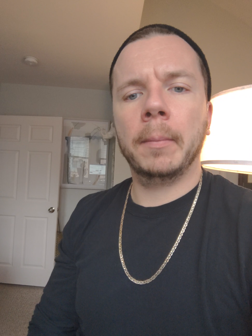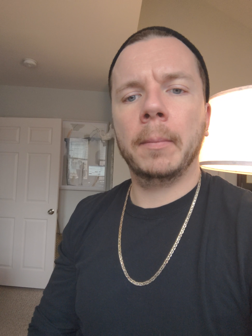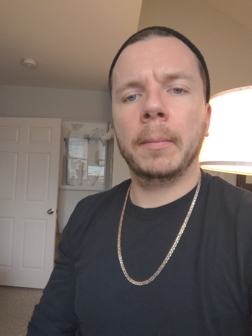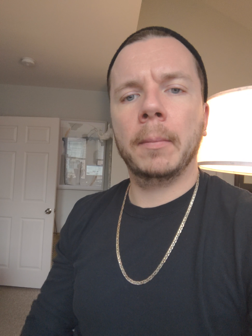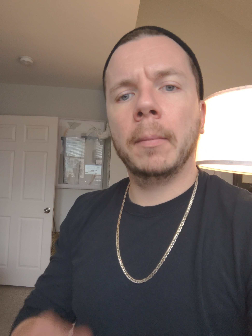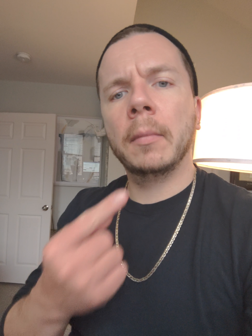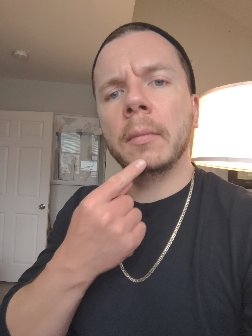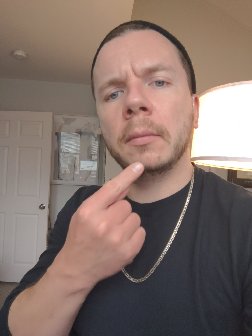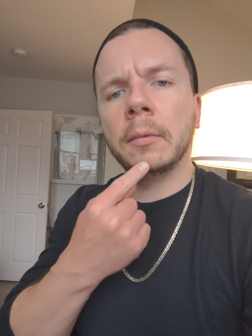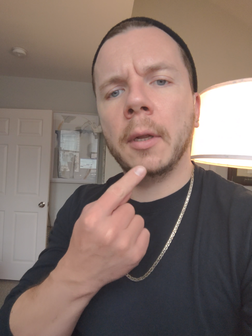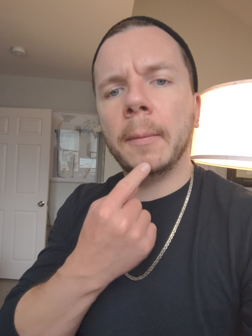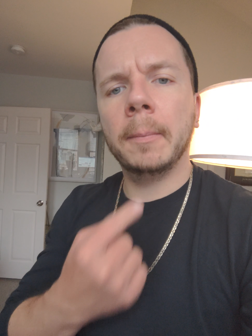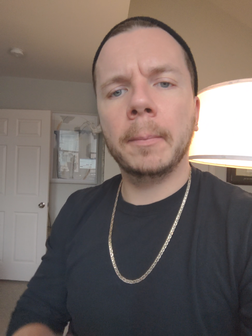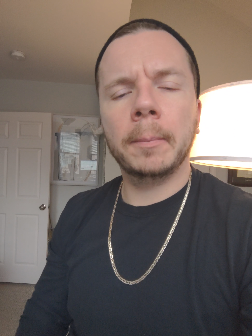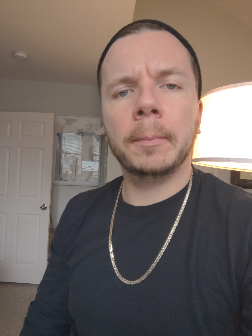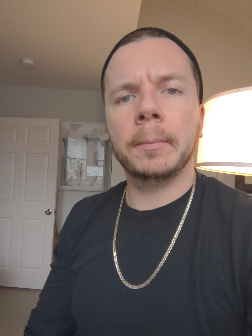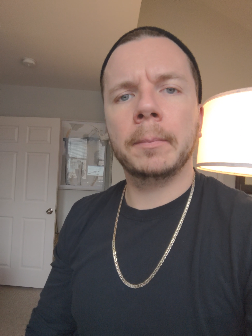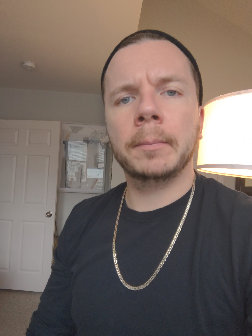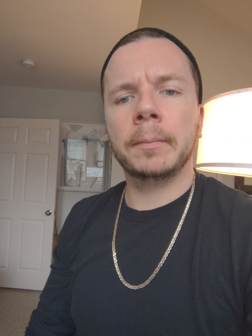say